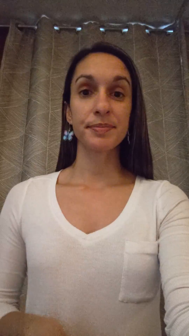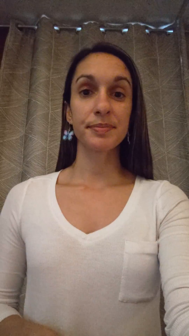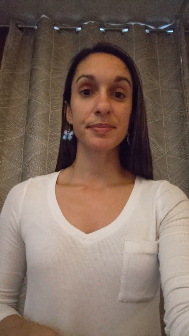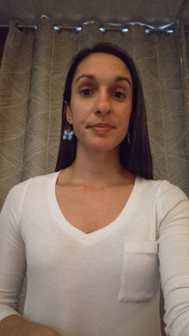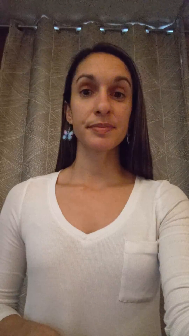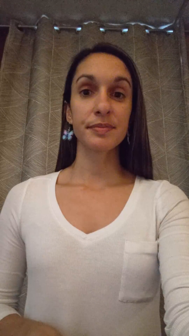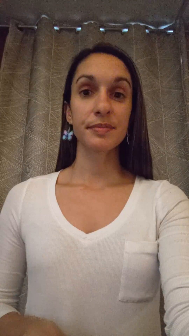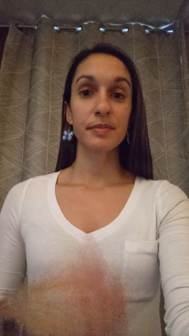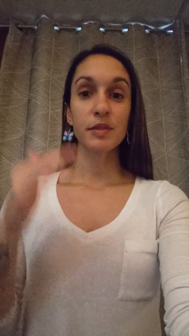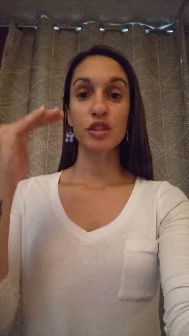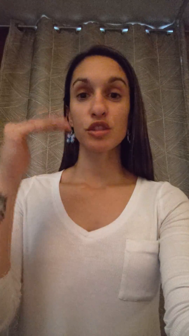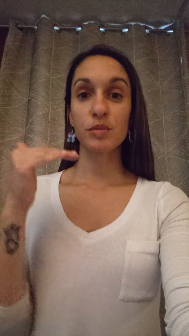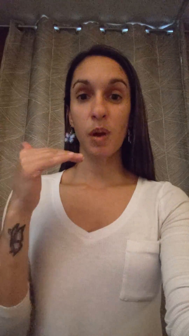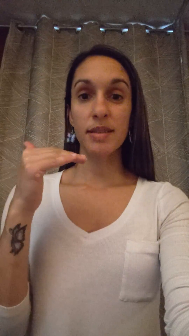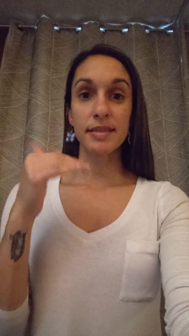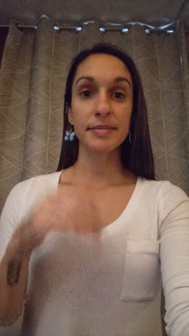short